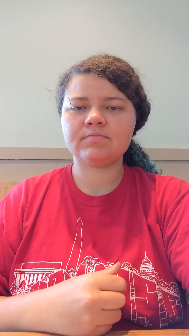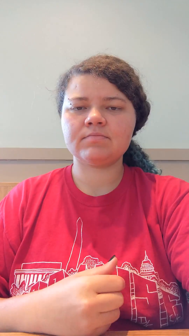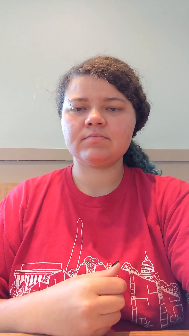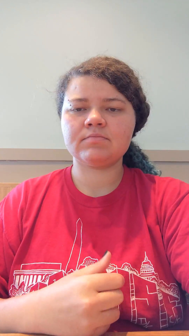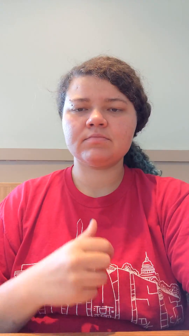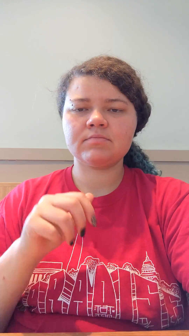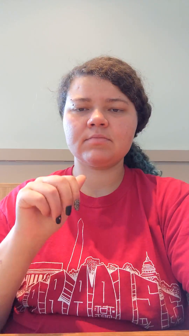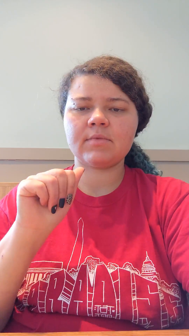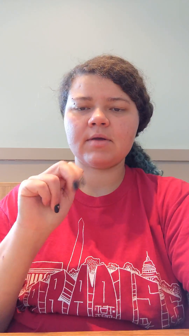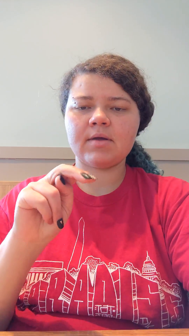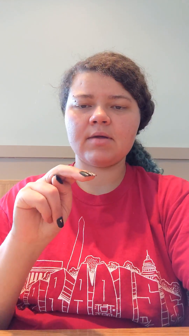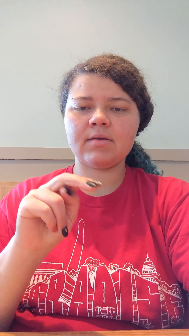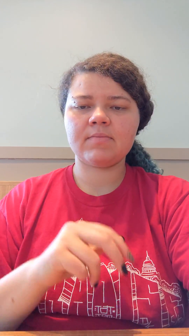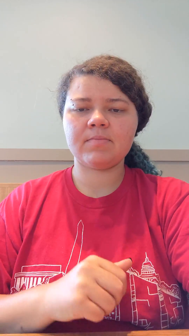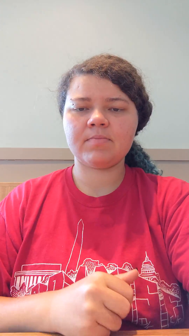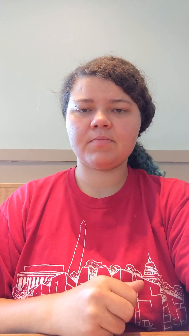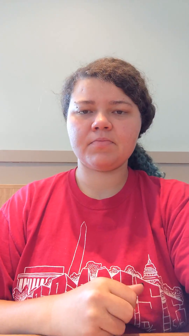an